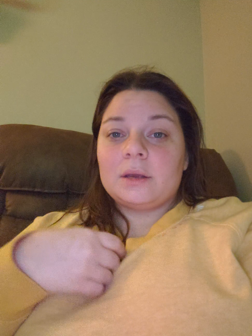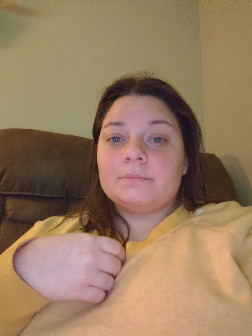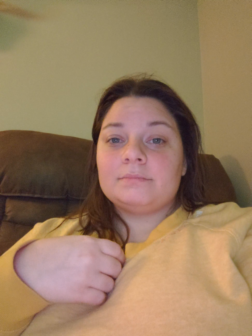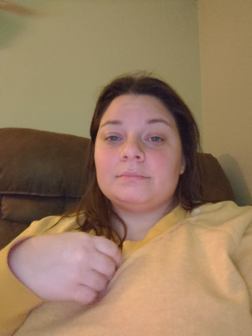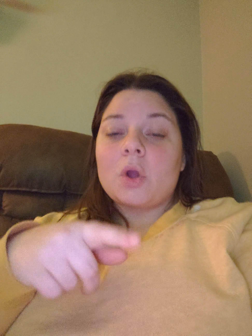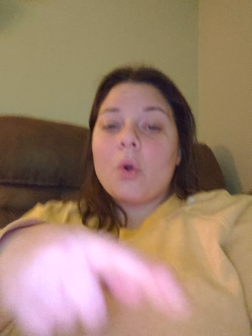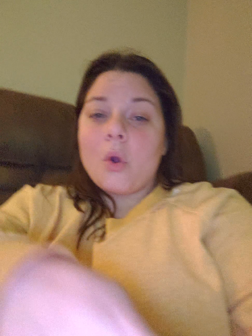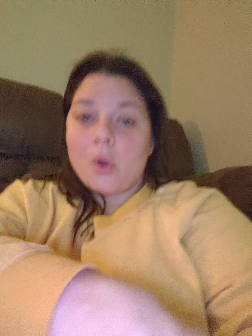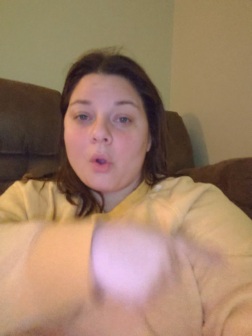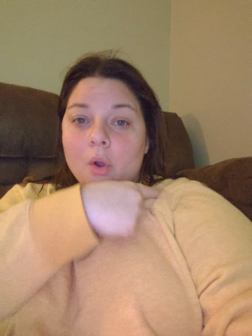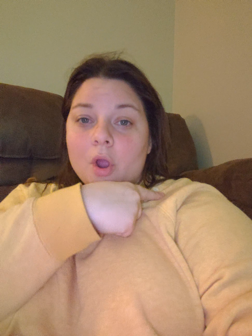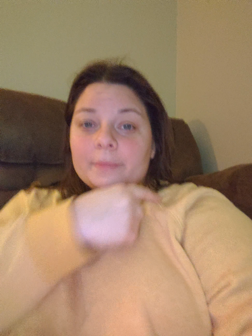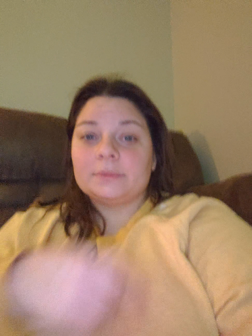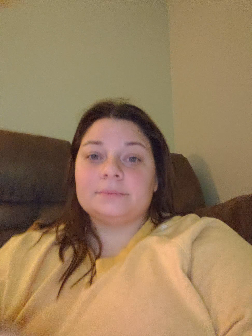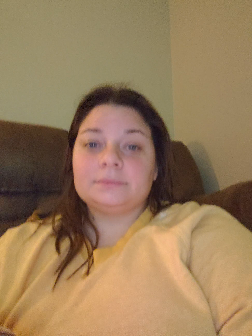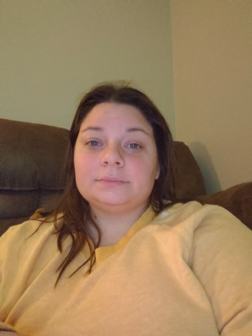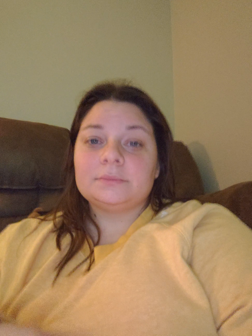arm